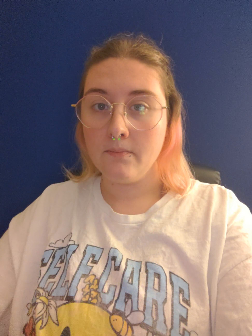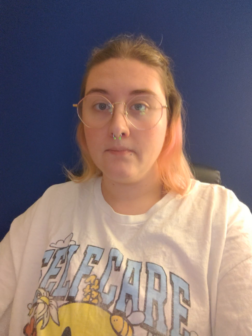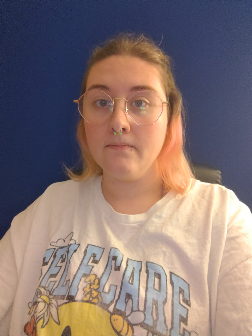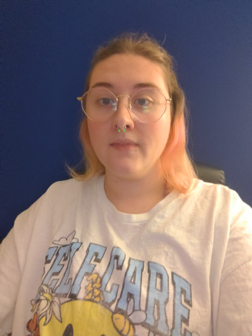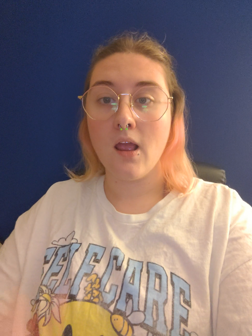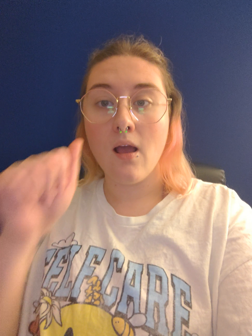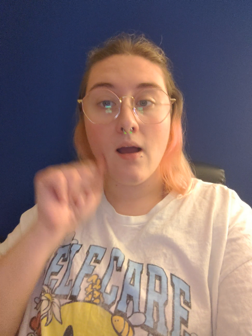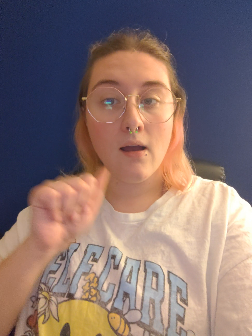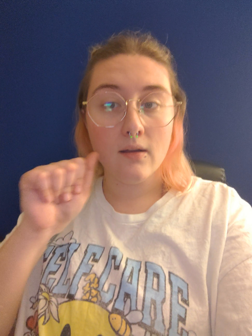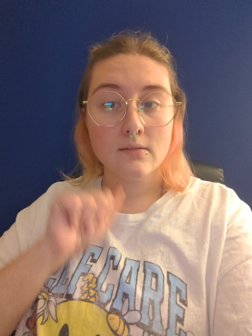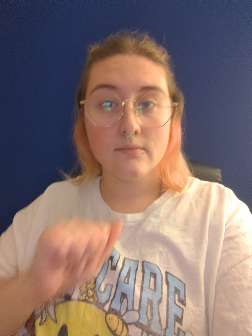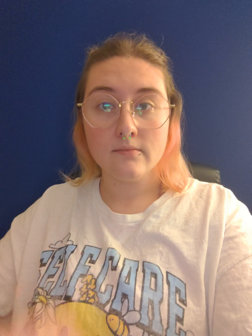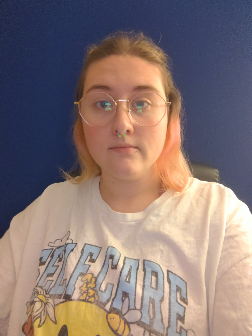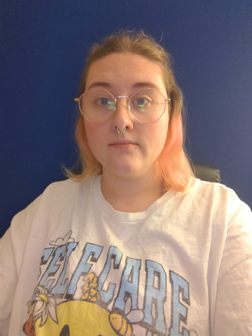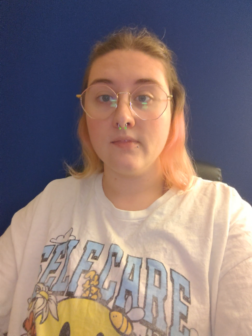aunt